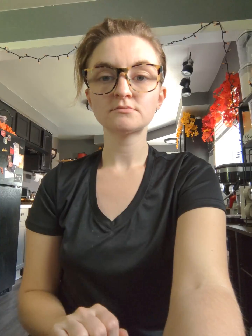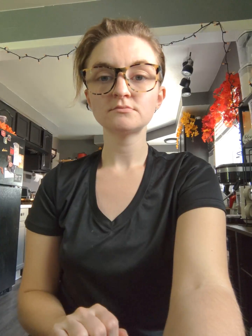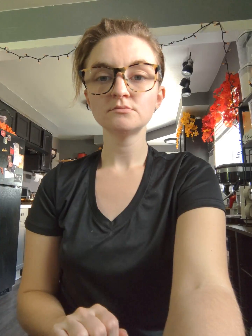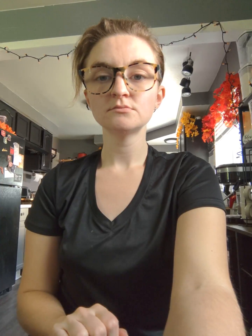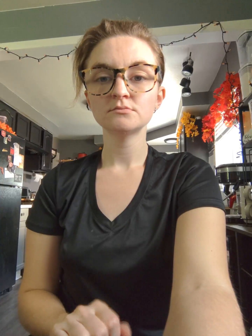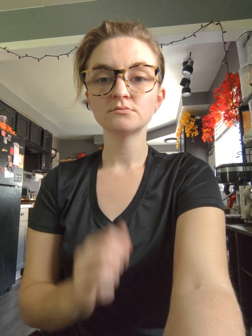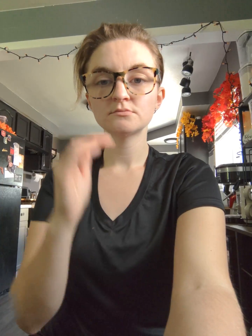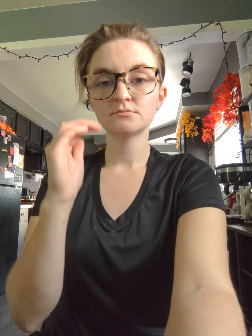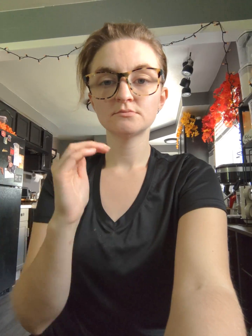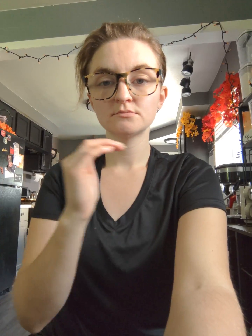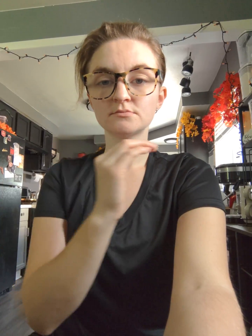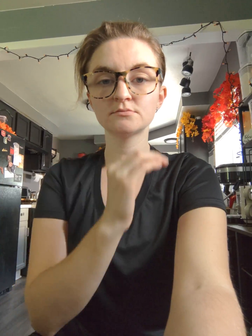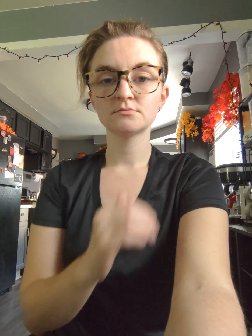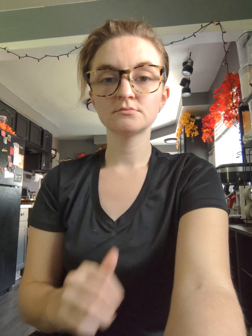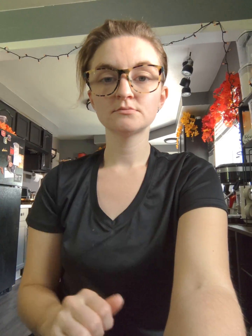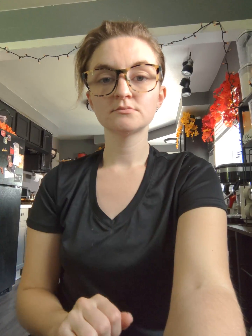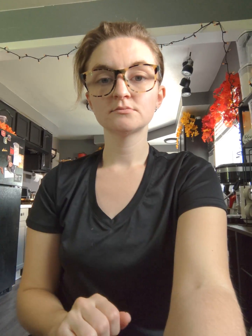dinosaur